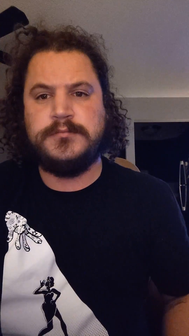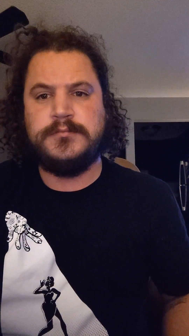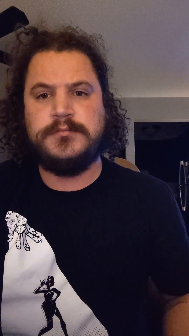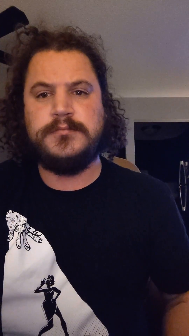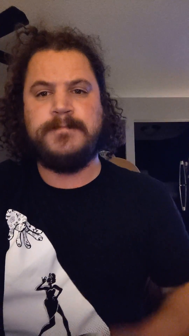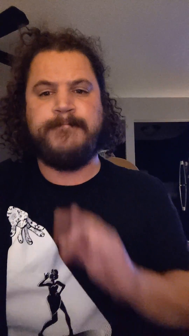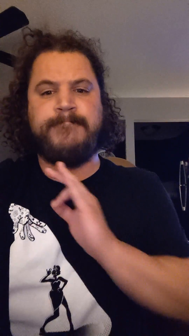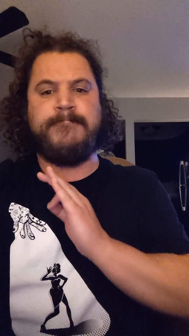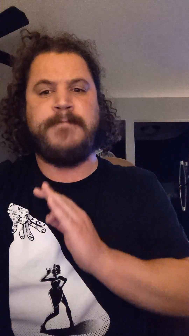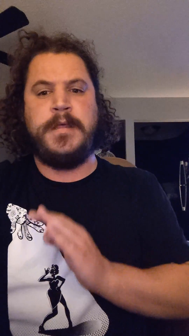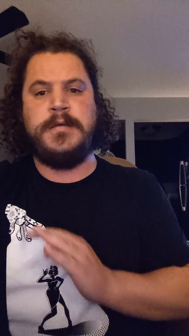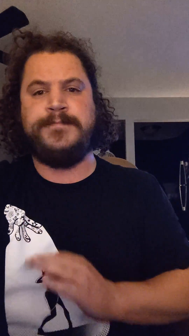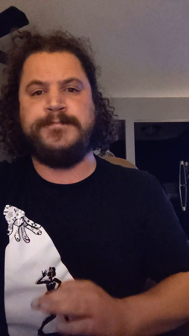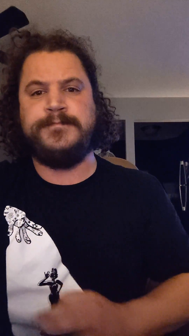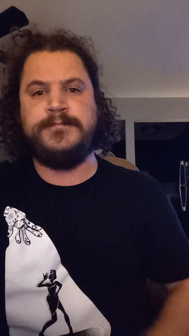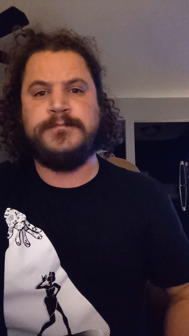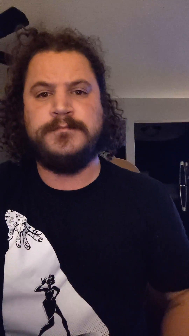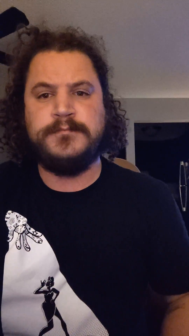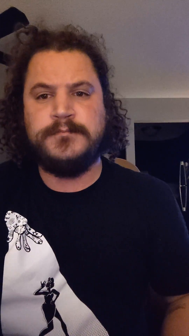button